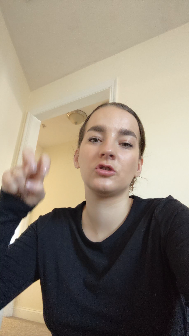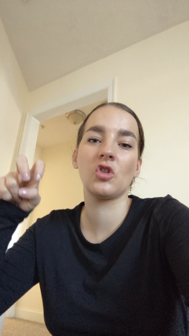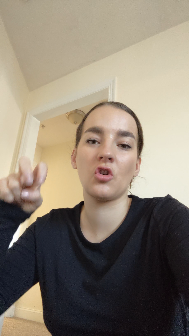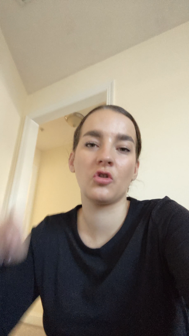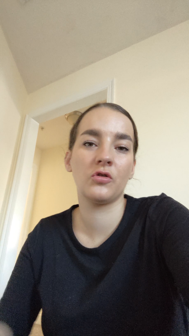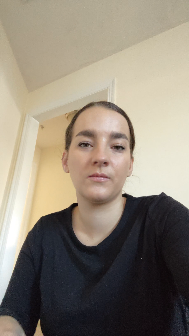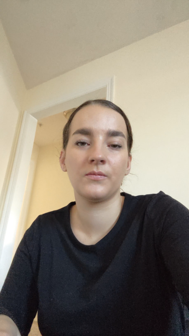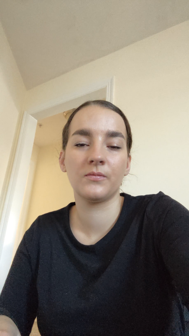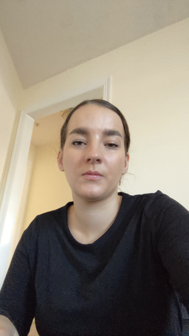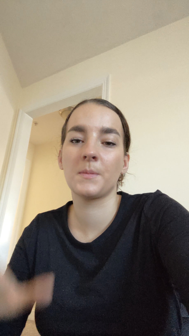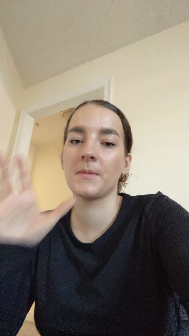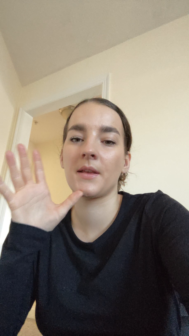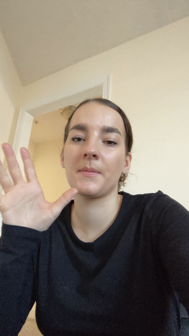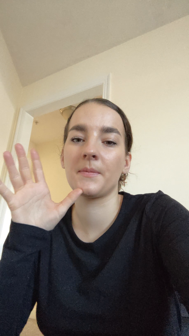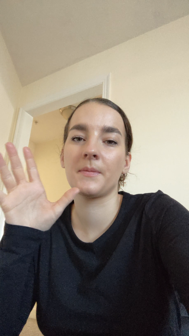mommy